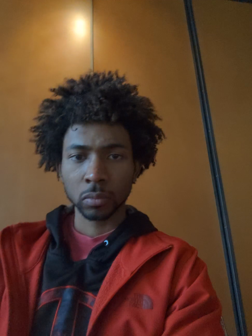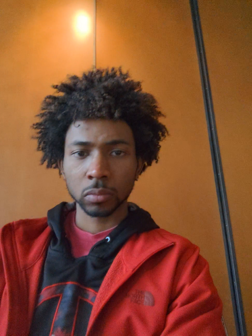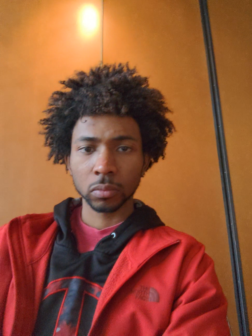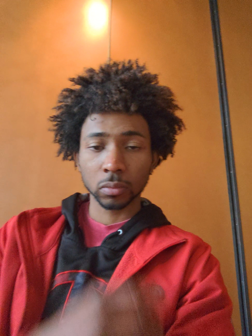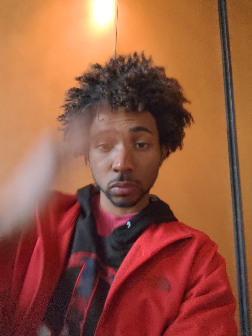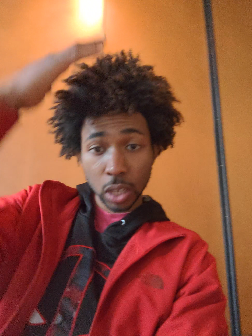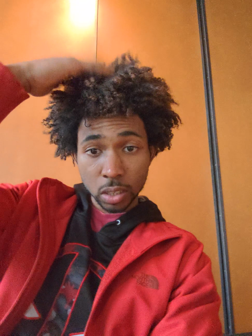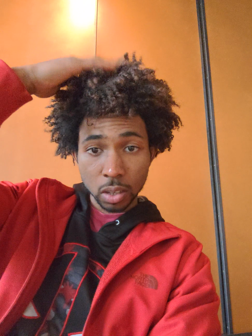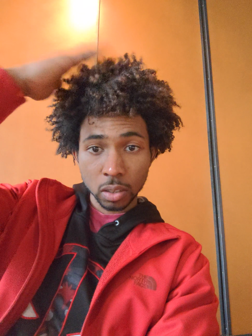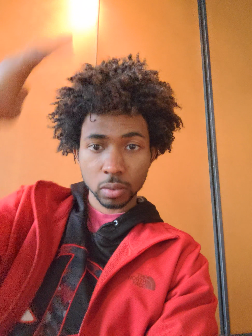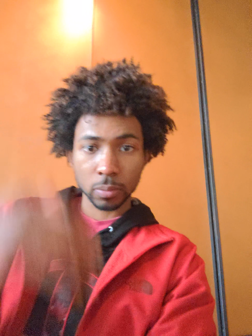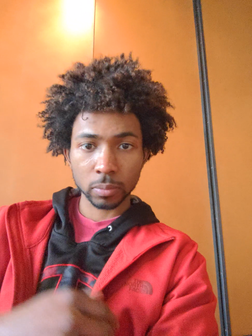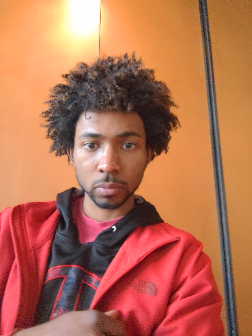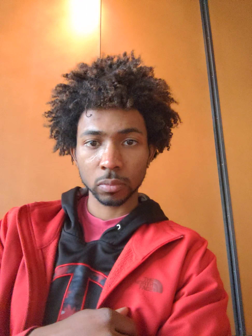hat